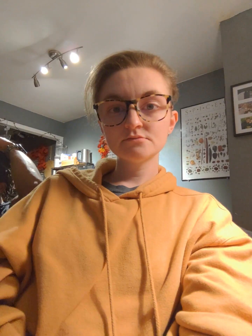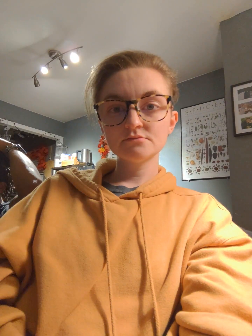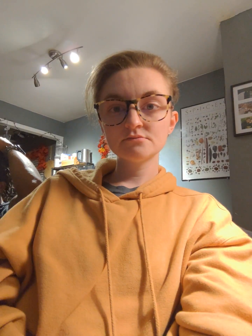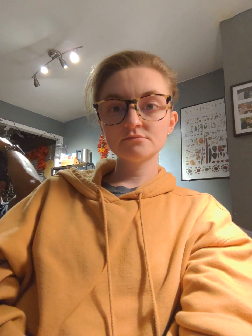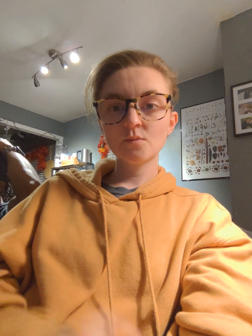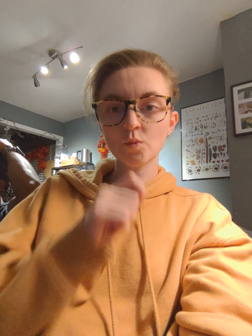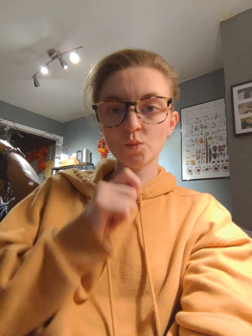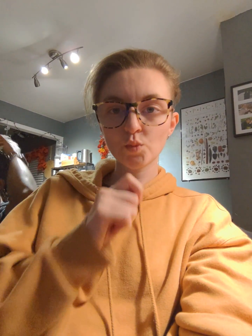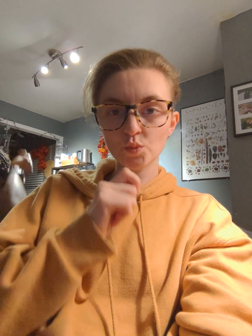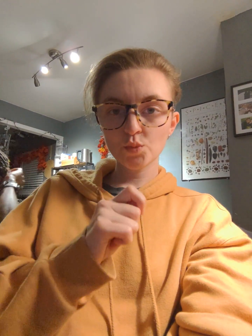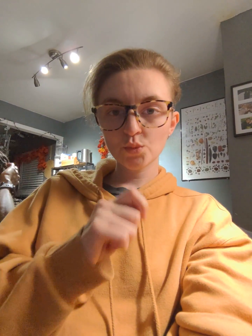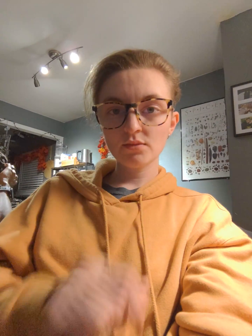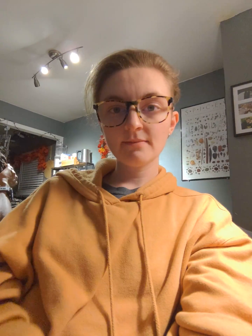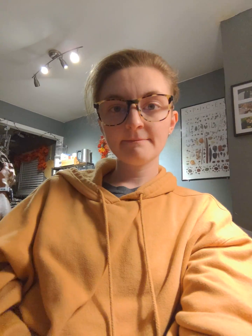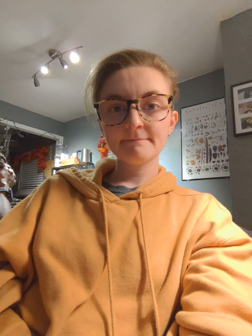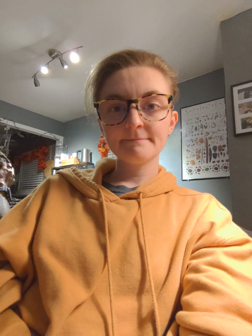popsicle